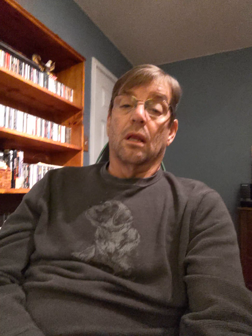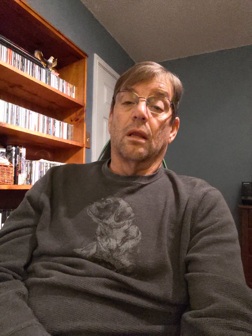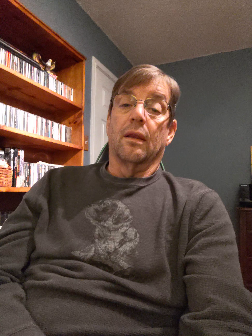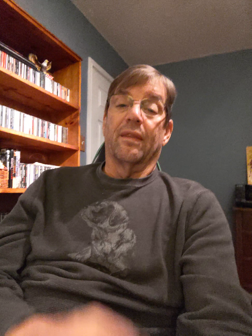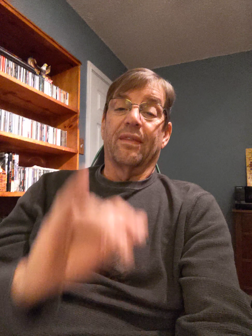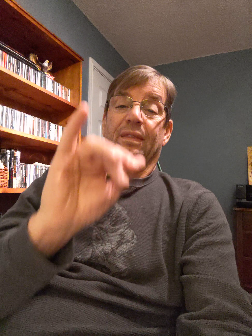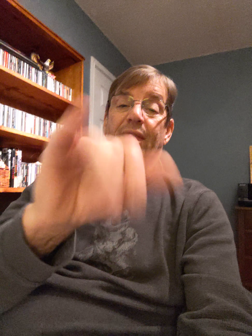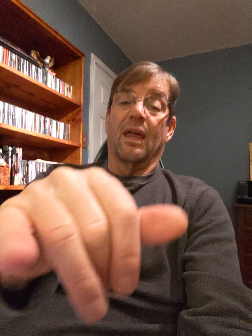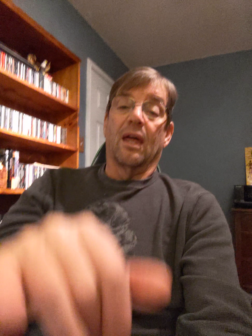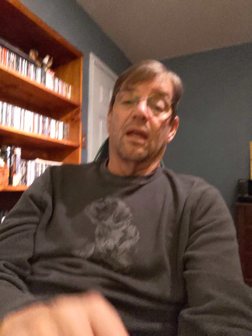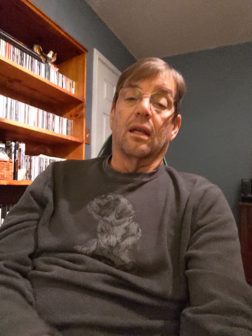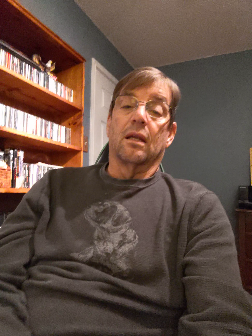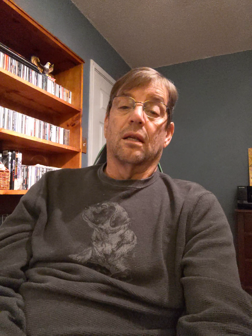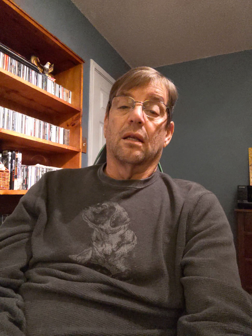that